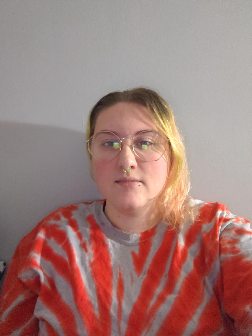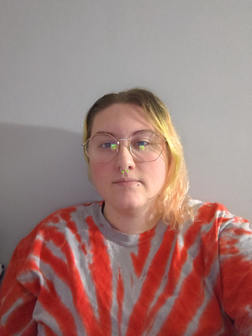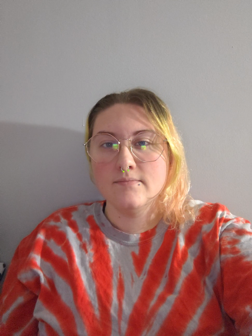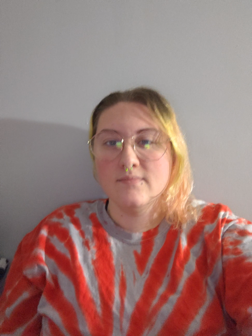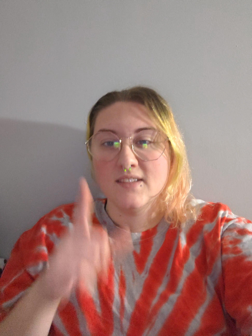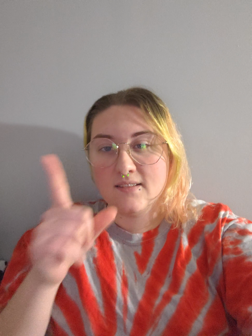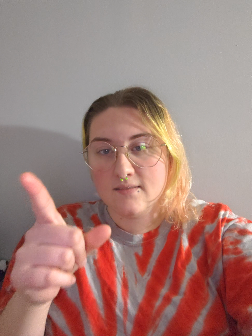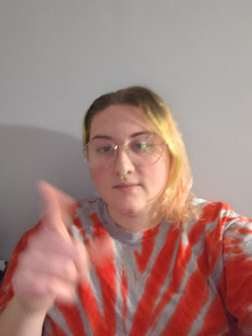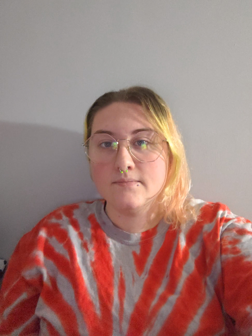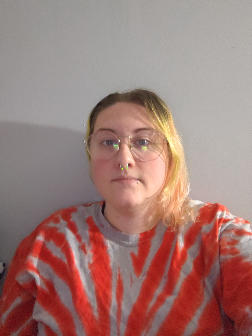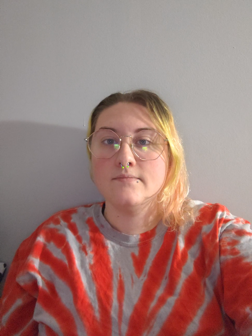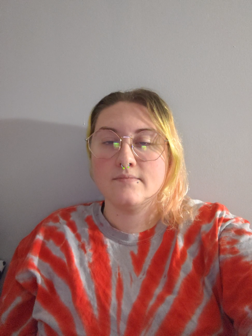he/she/it